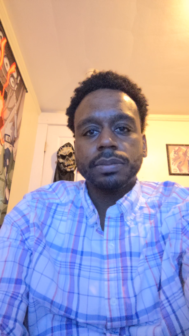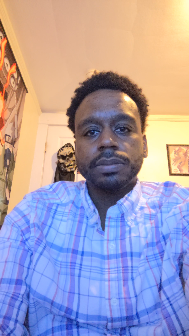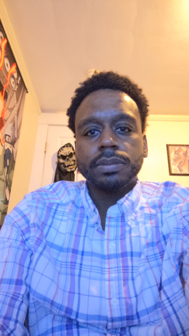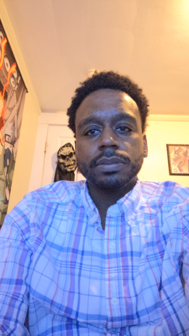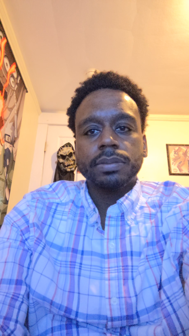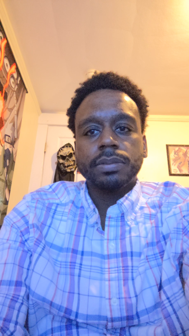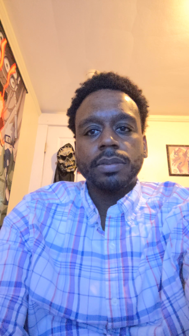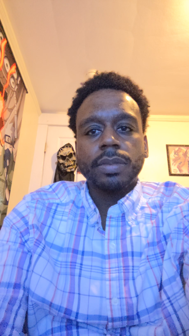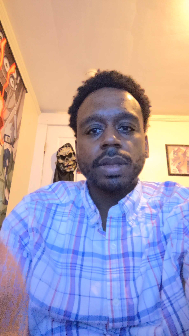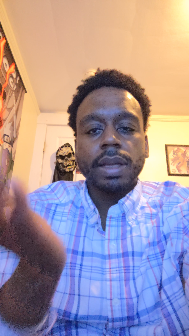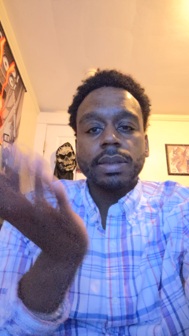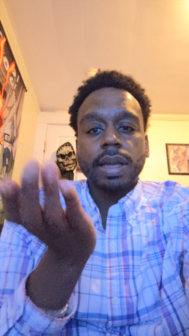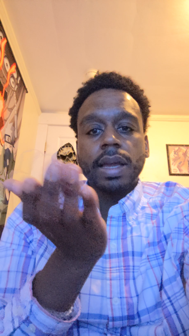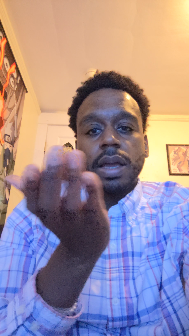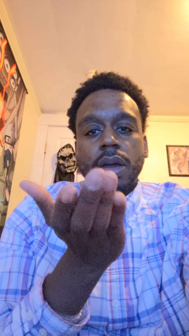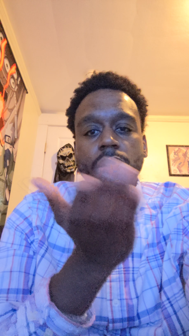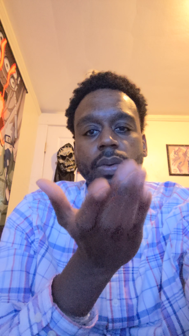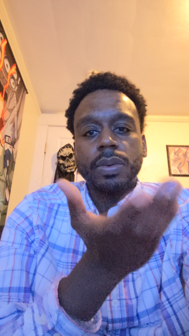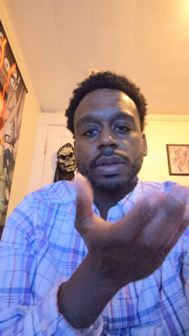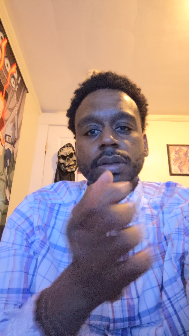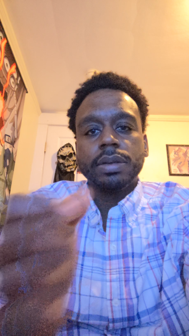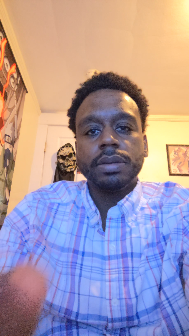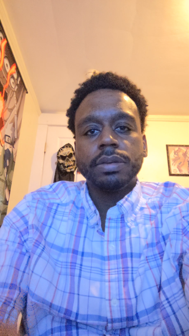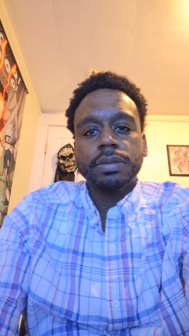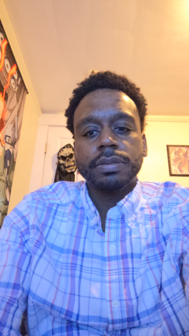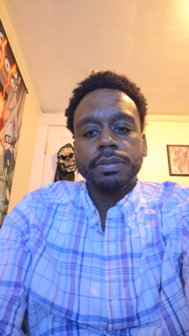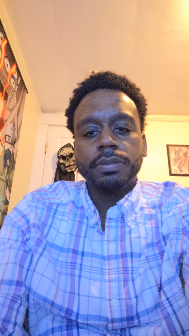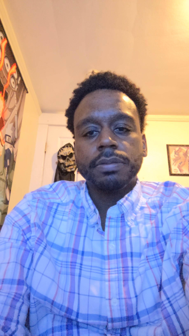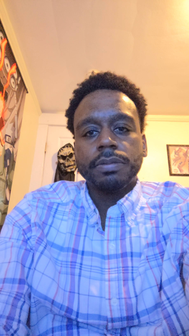carry